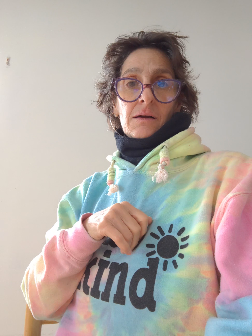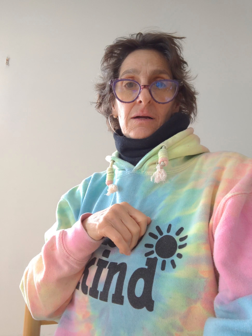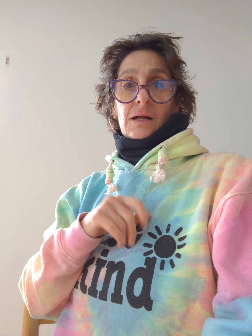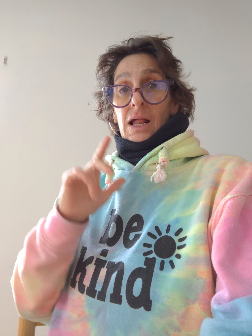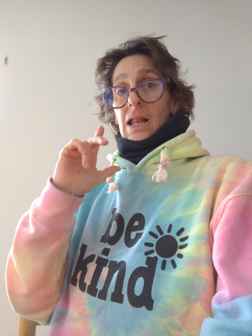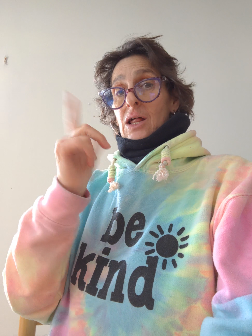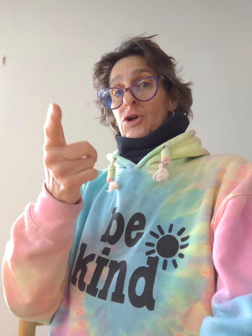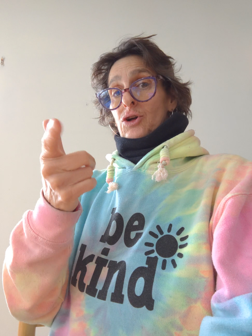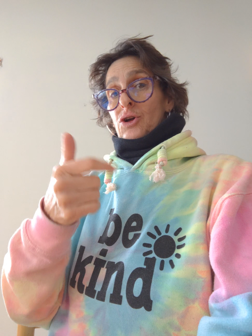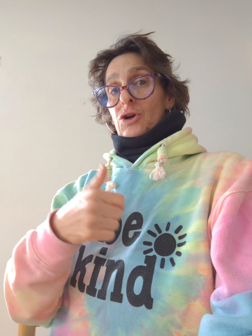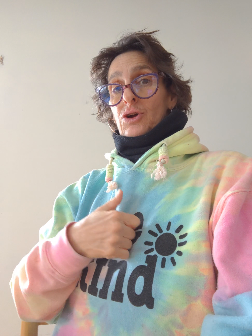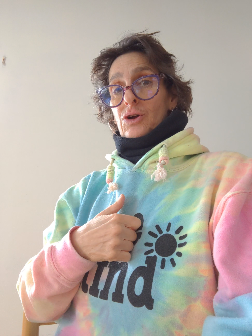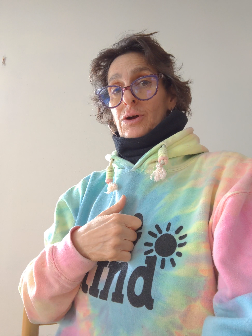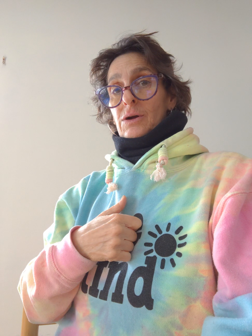later